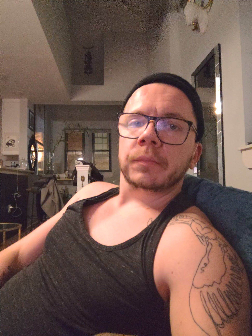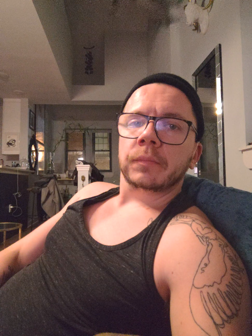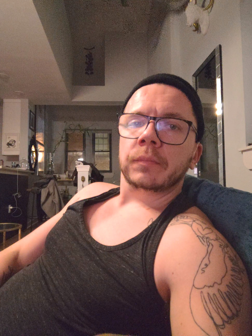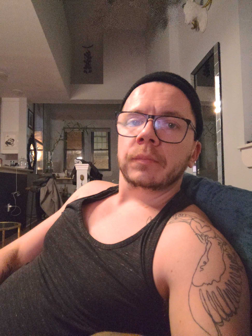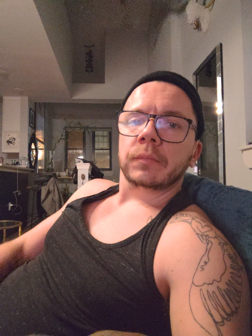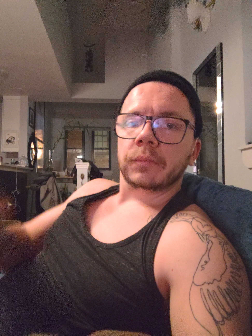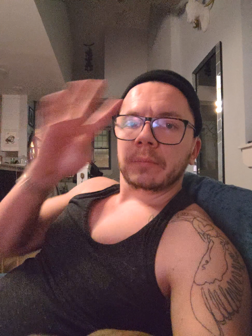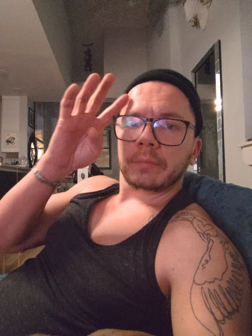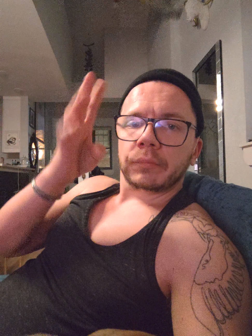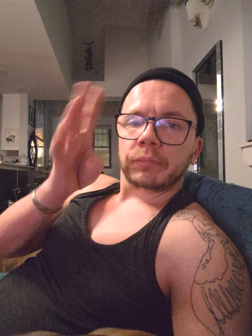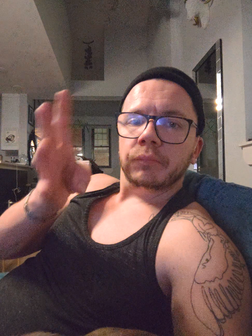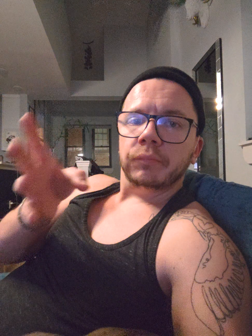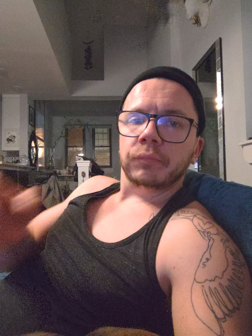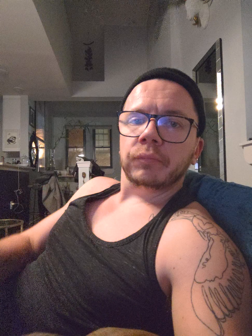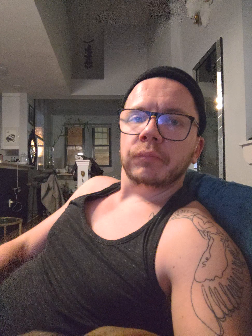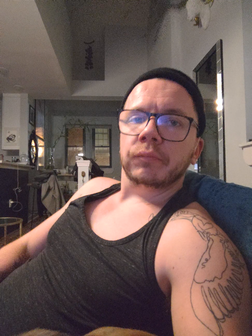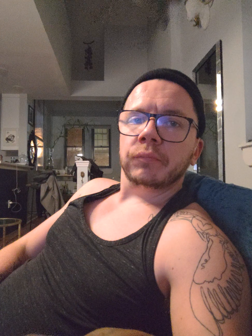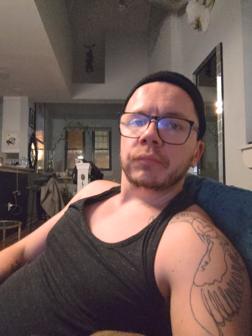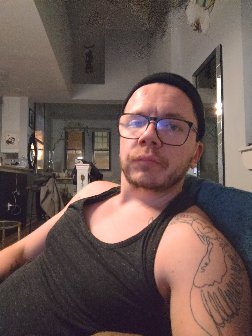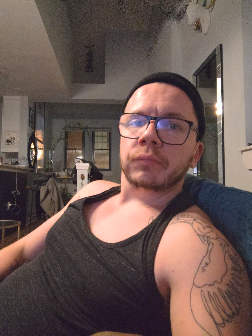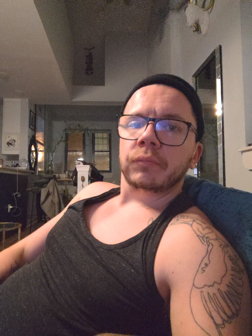pretend